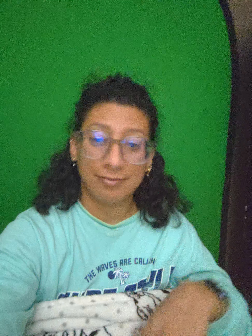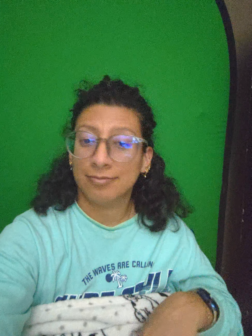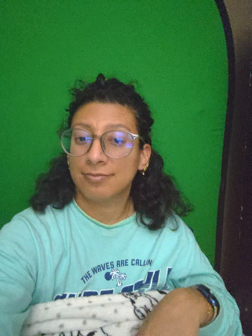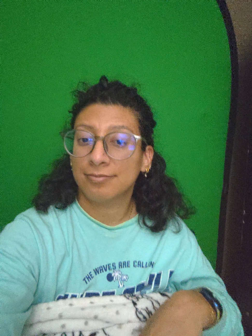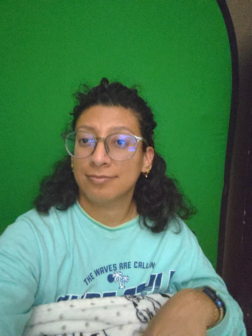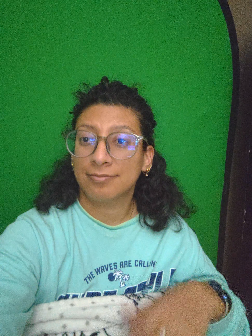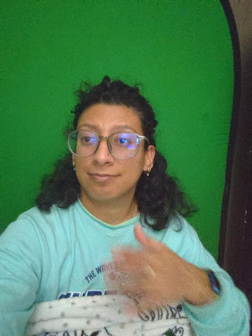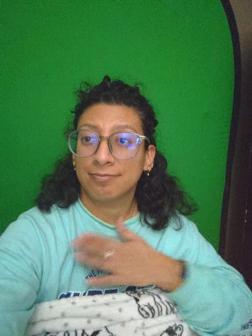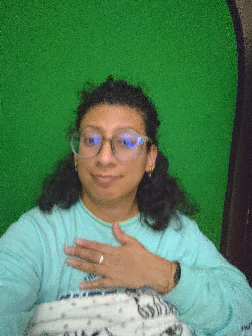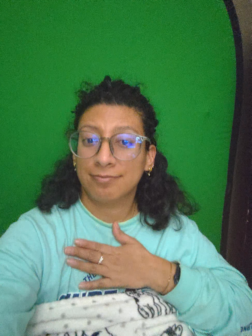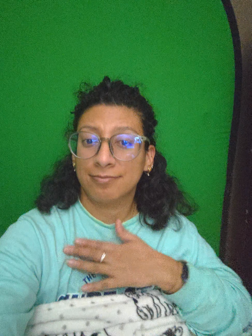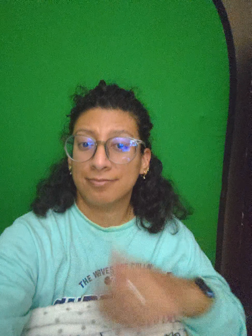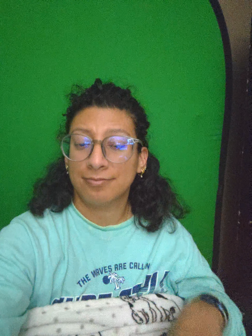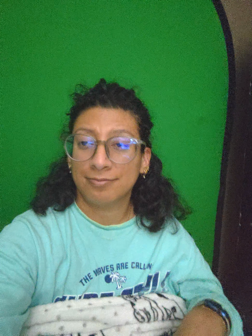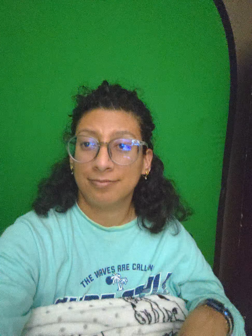my